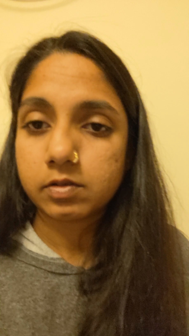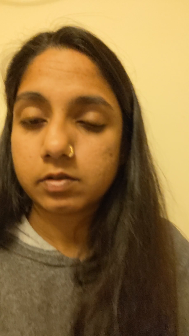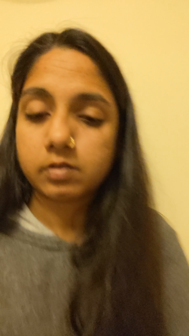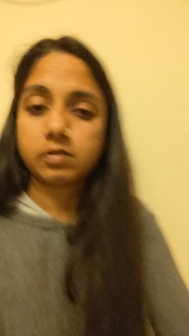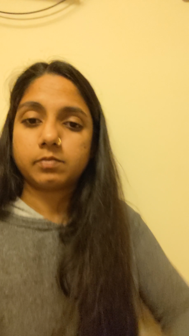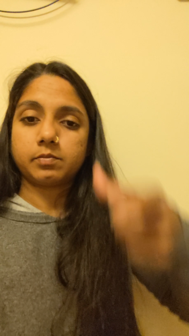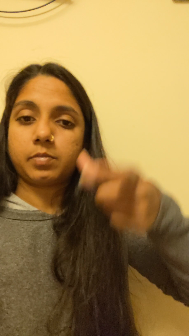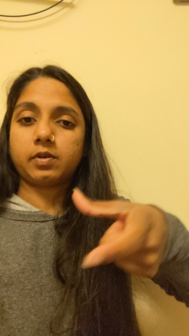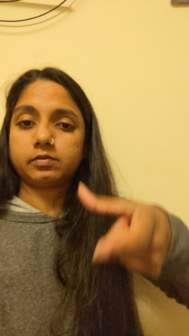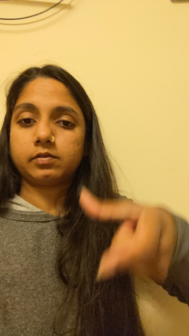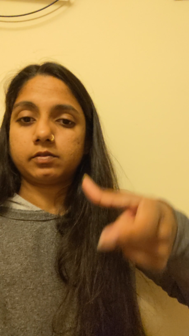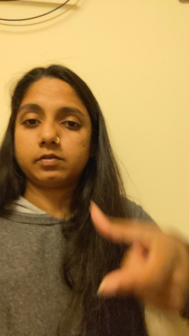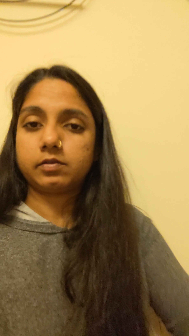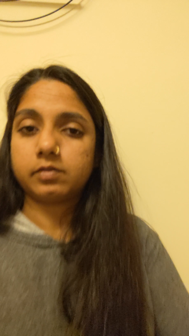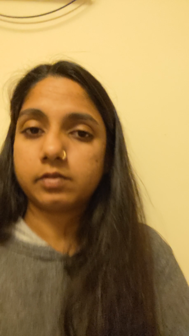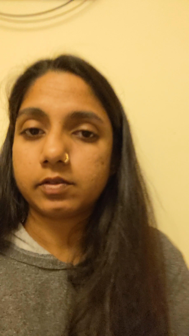plate